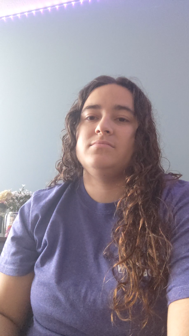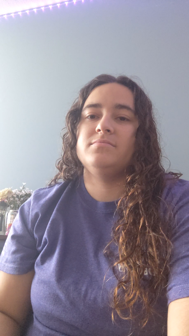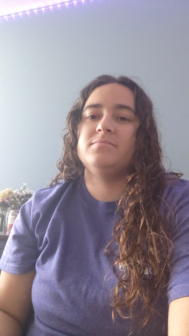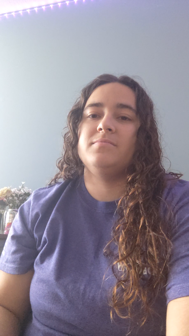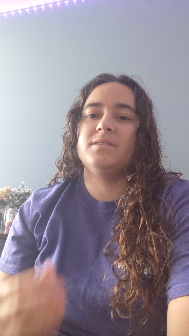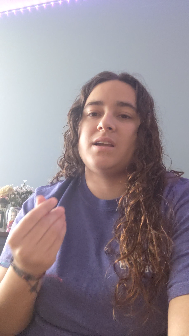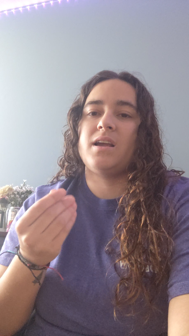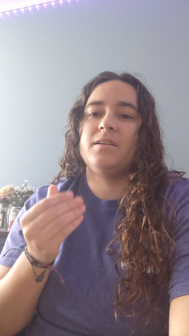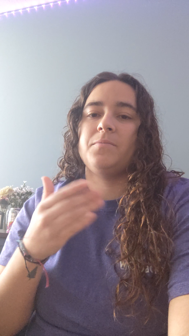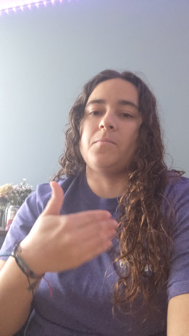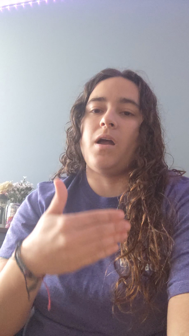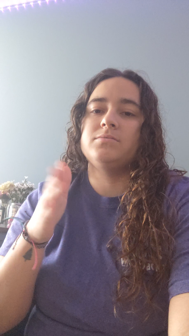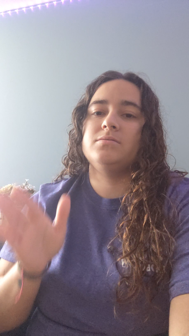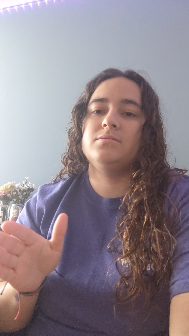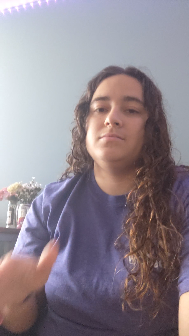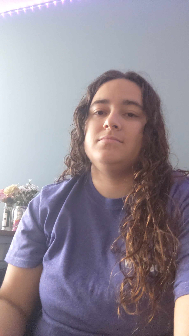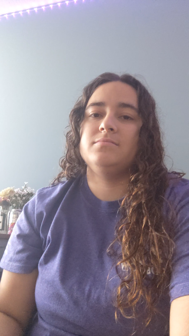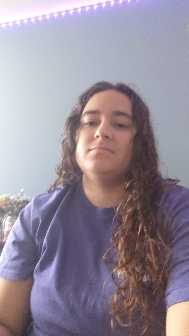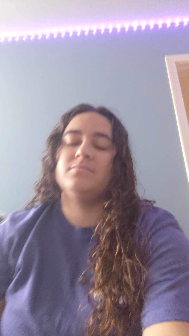sandbox